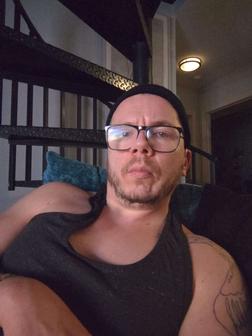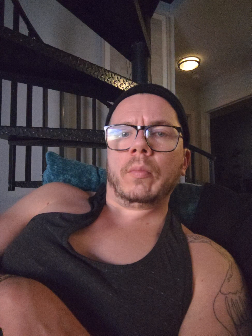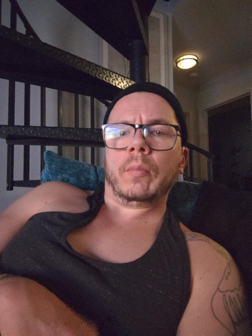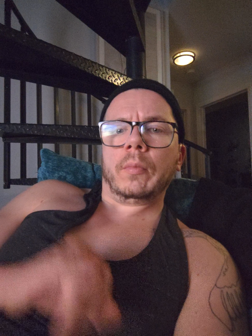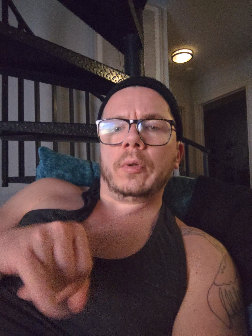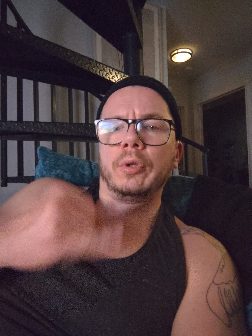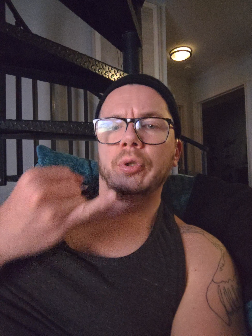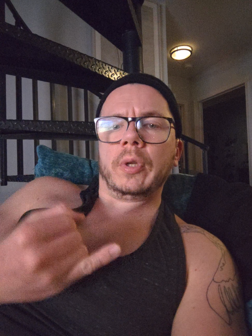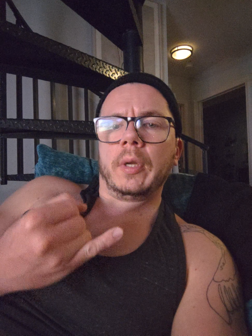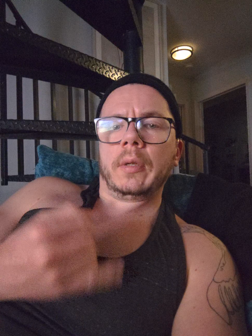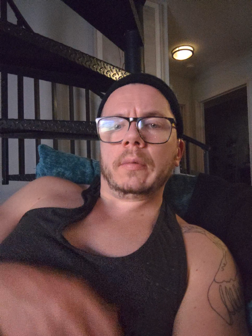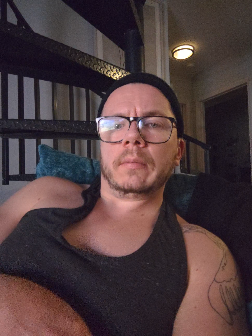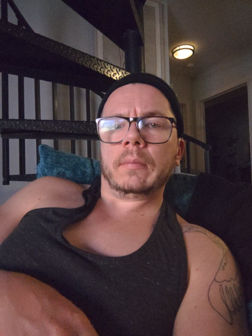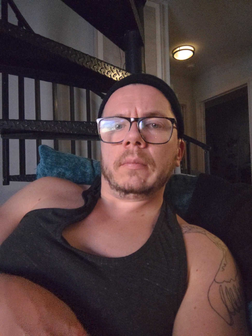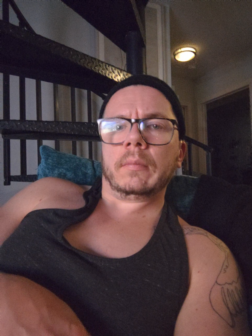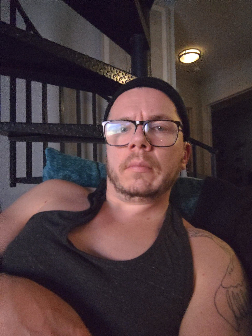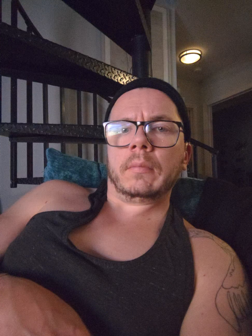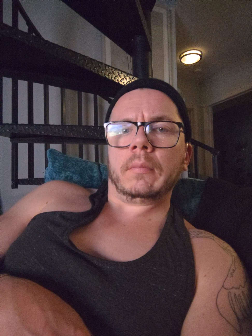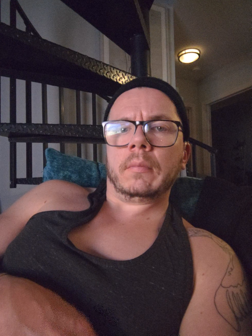jeans